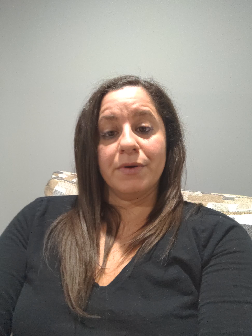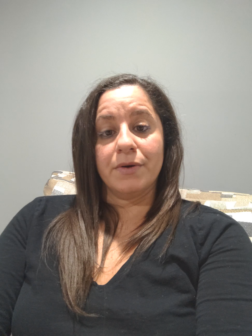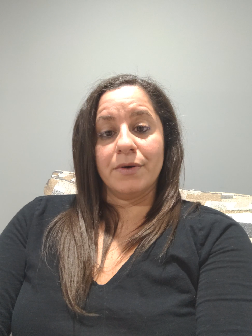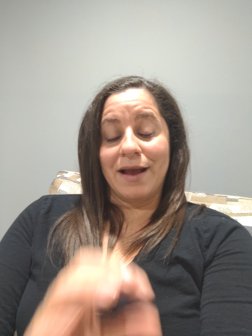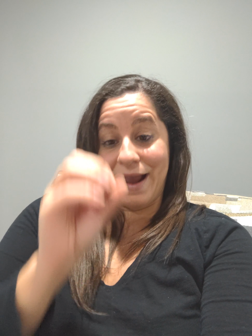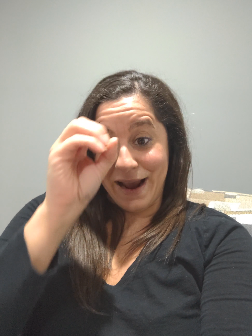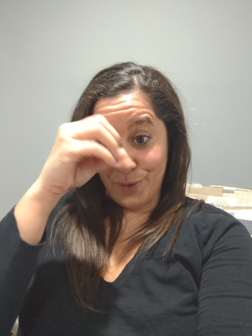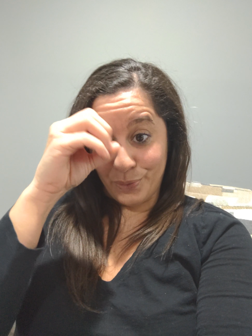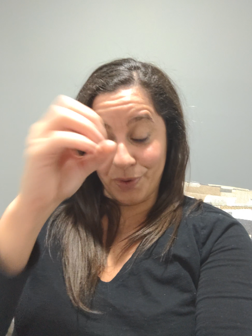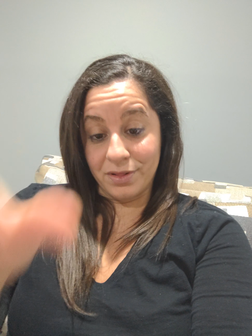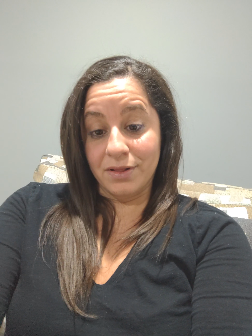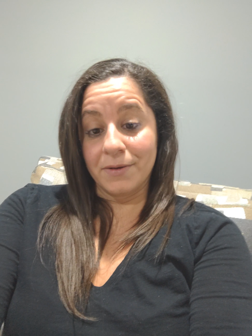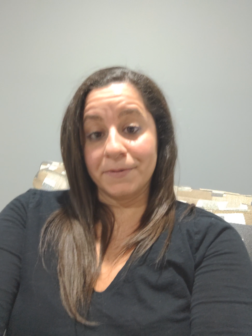owl